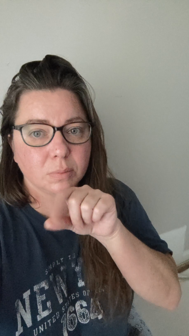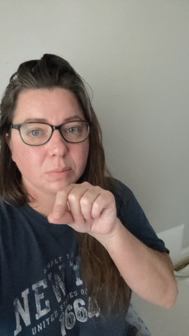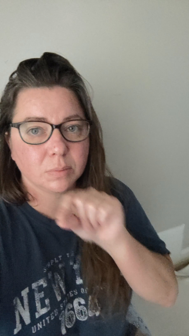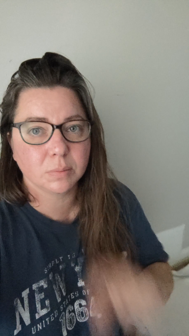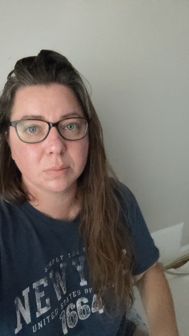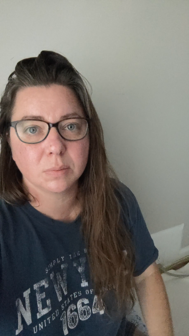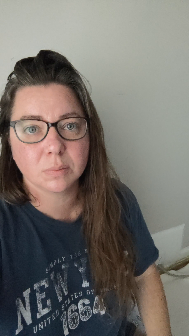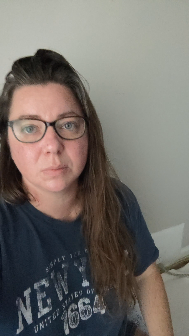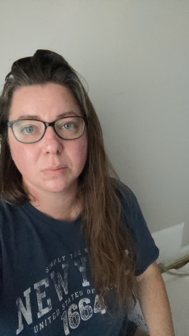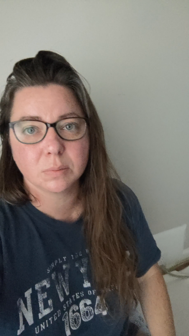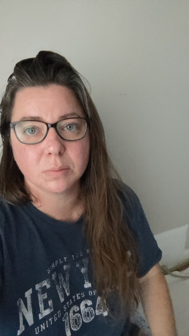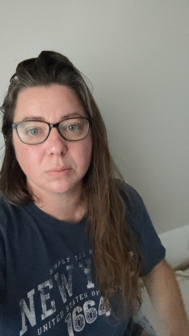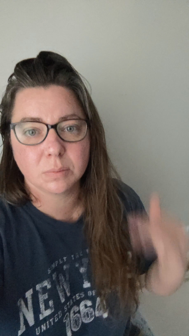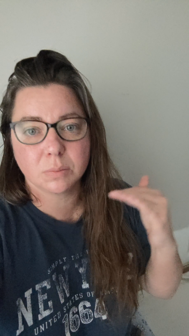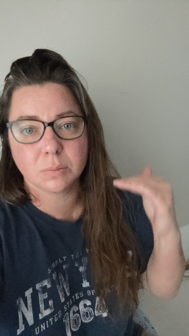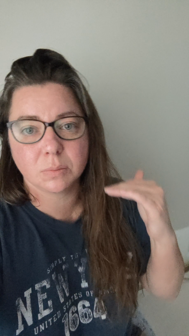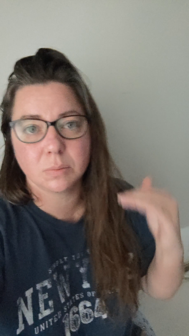little